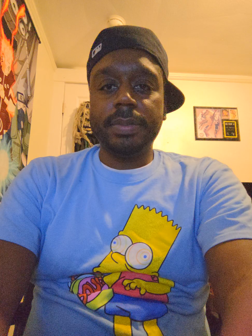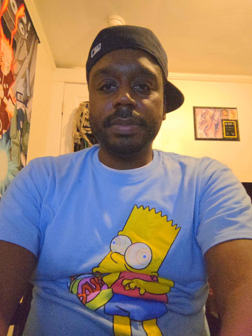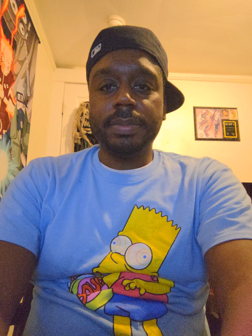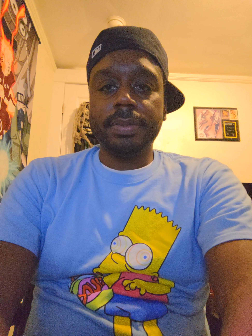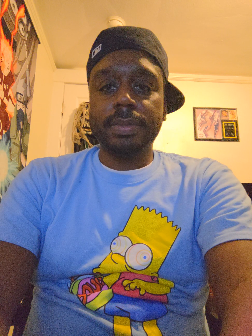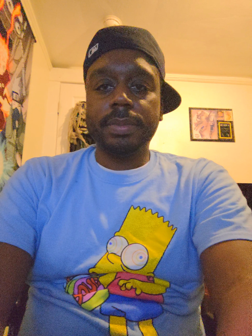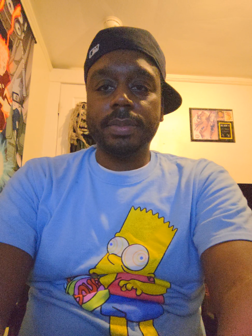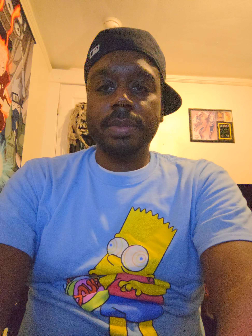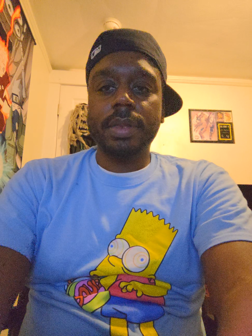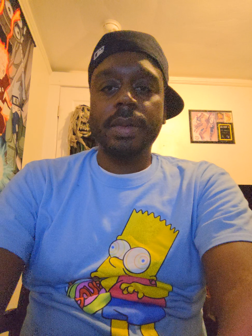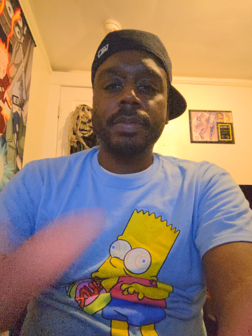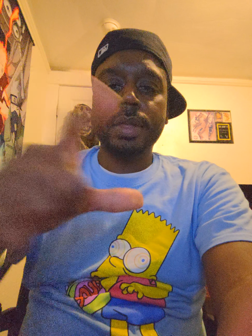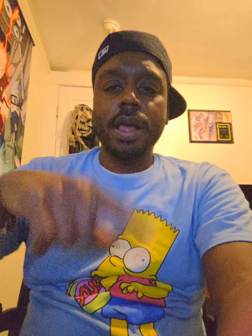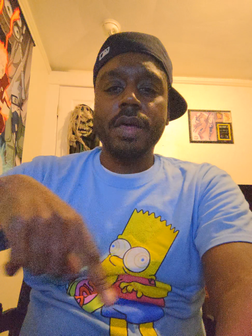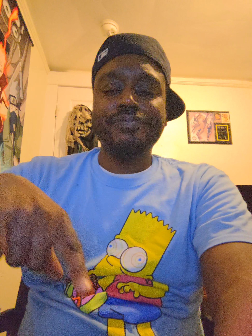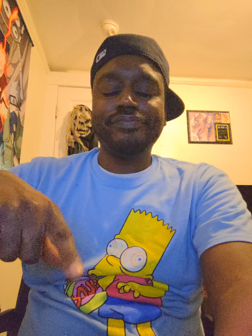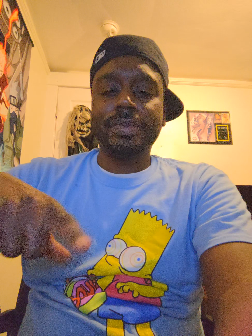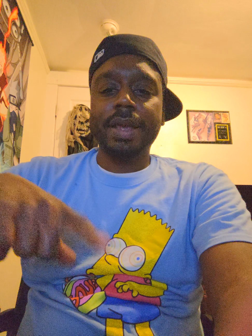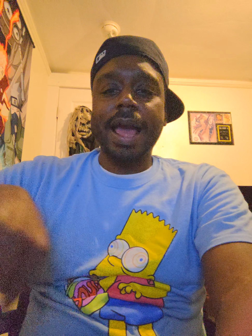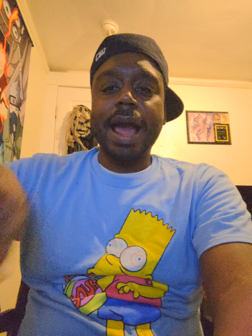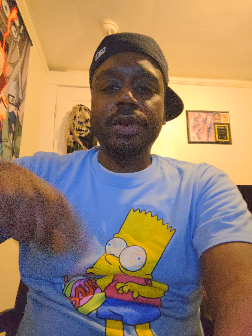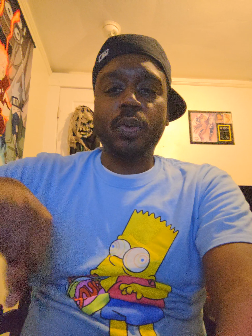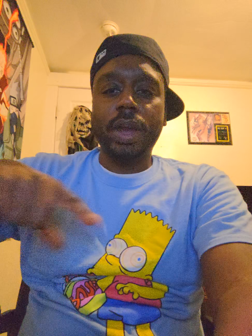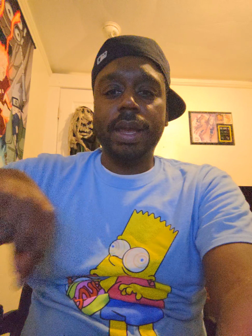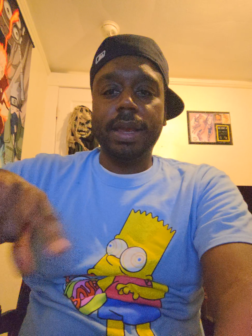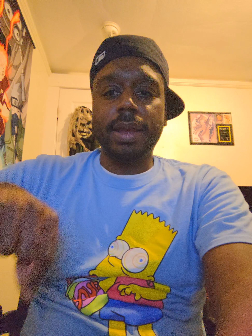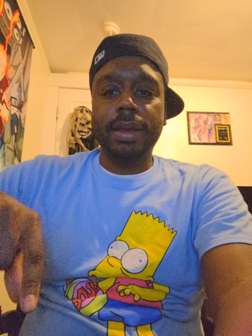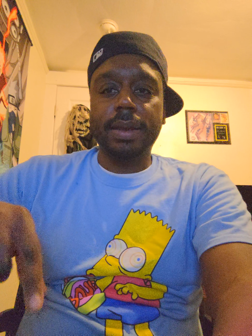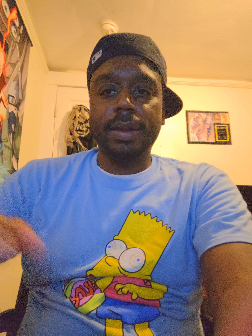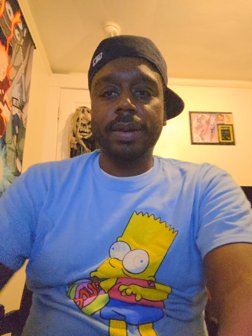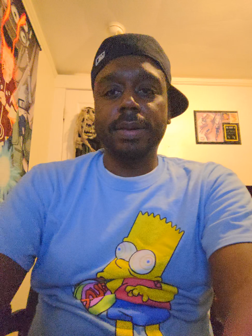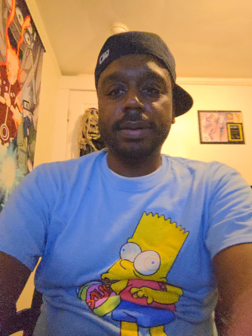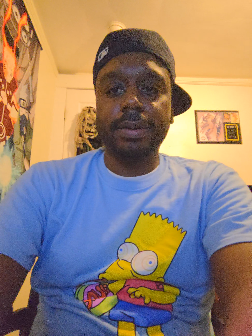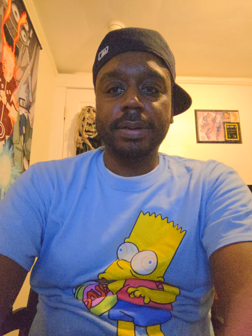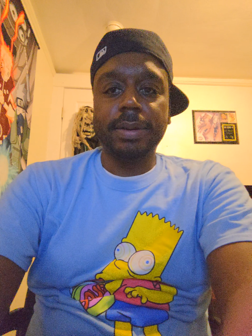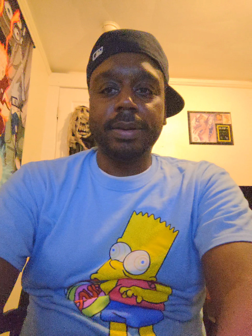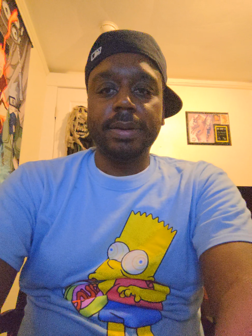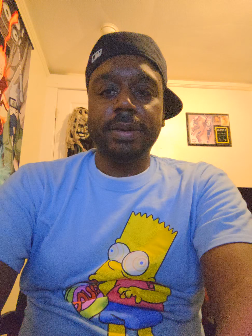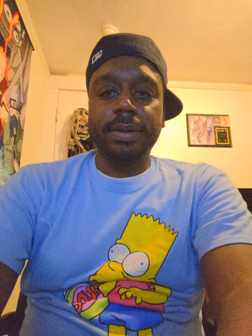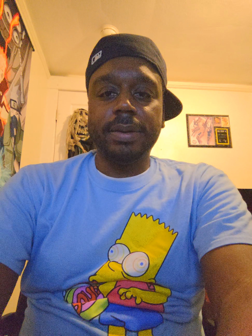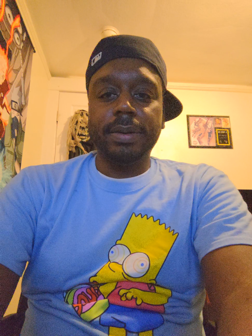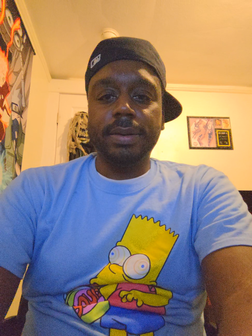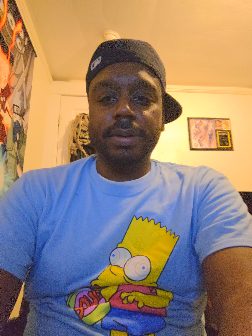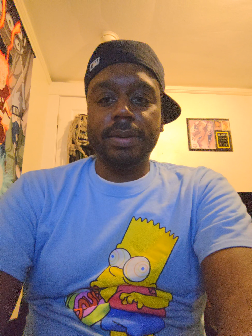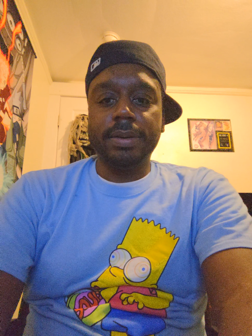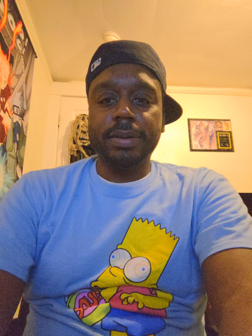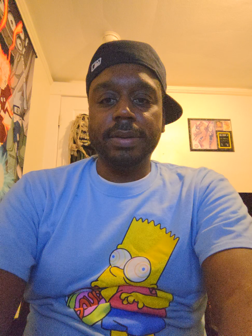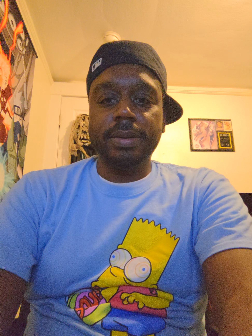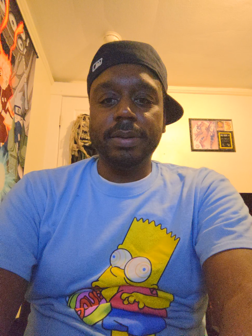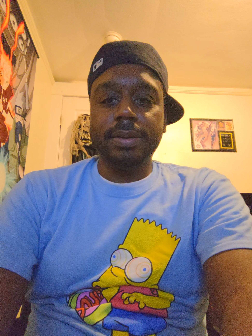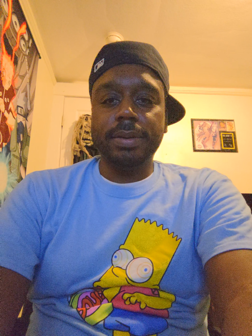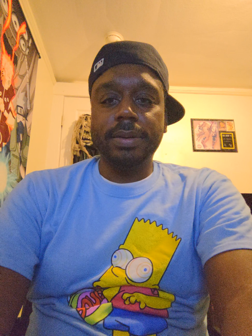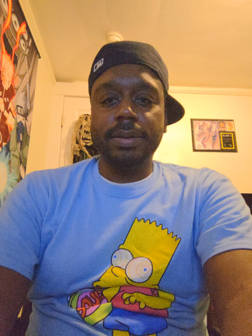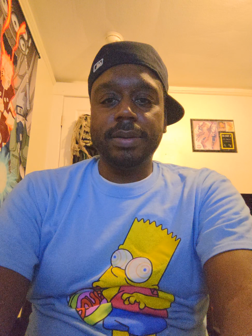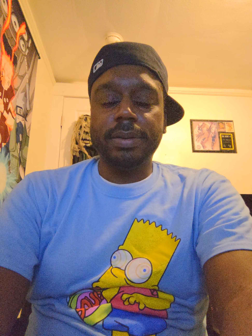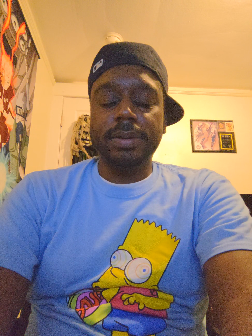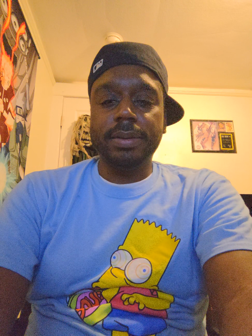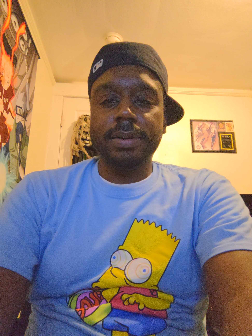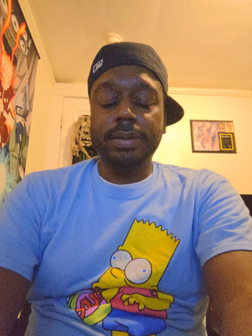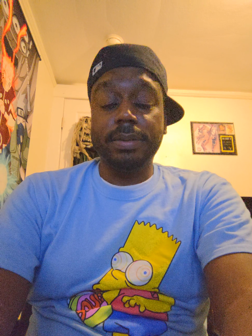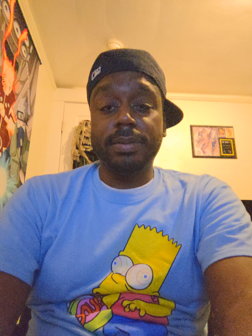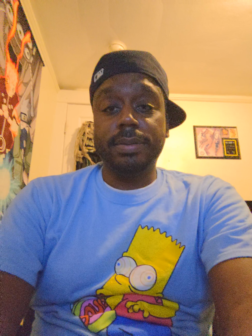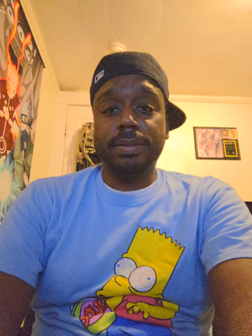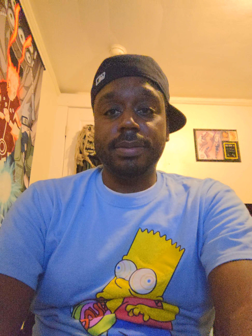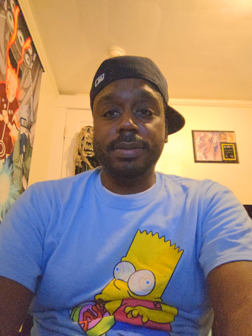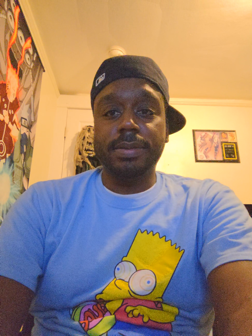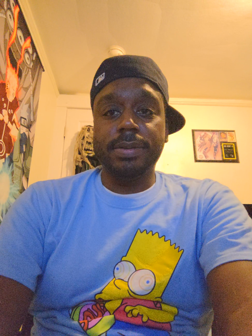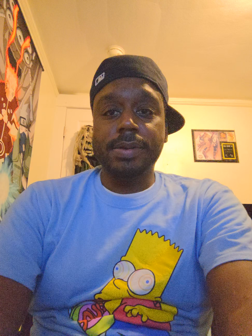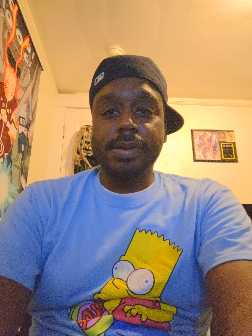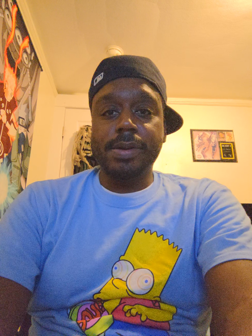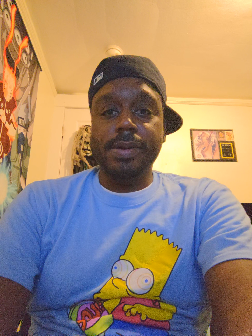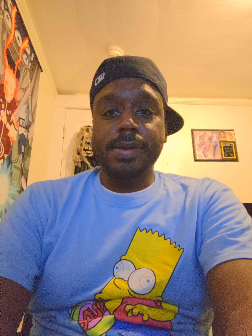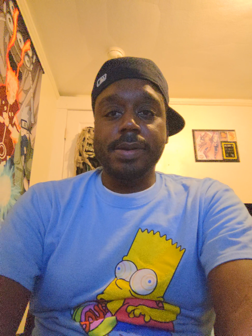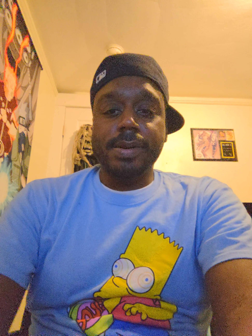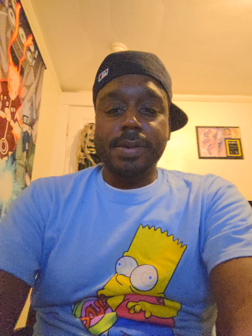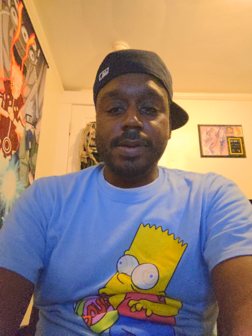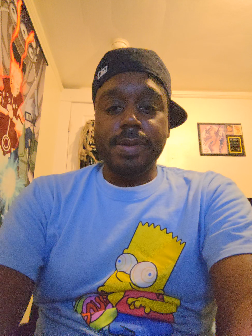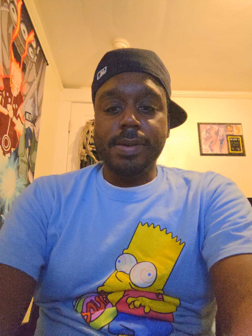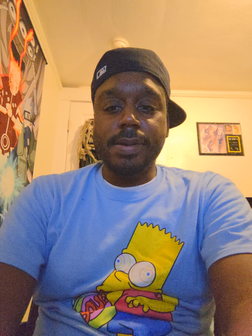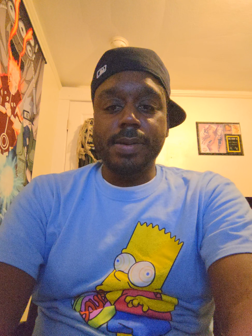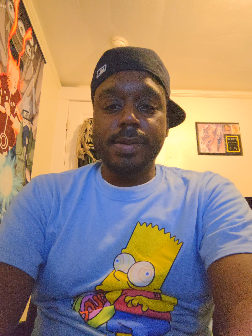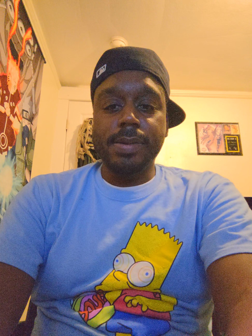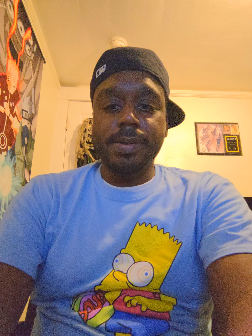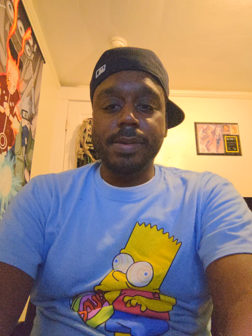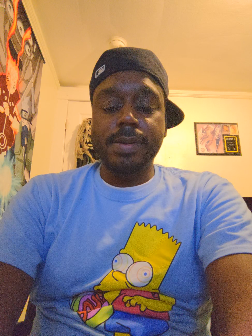underwear